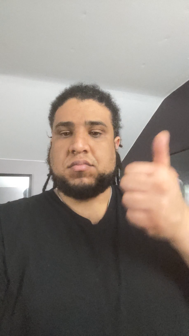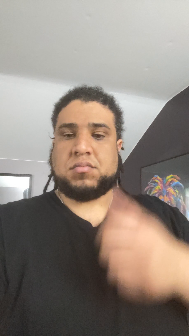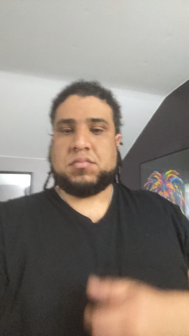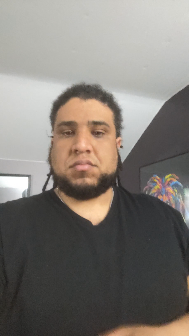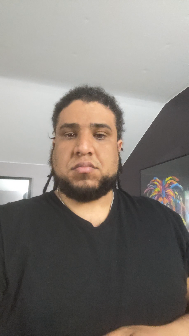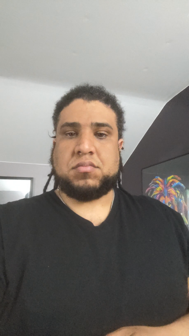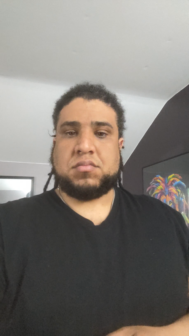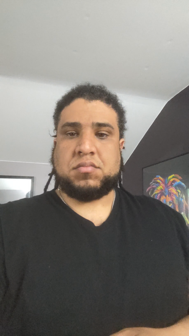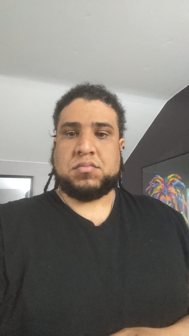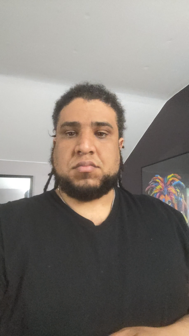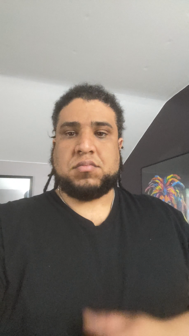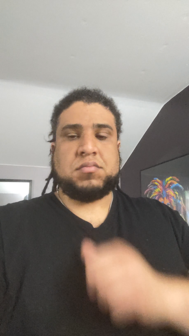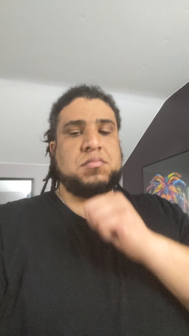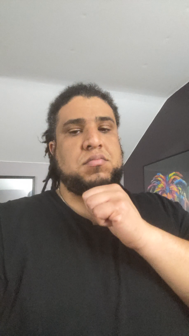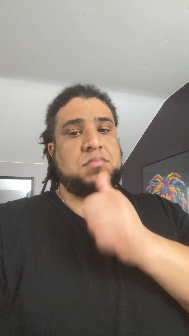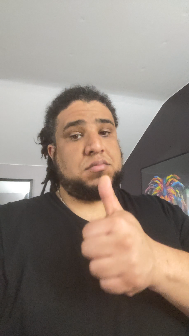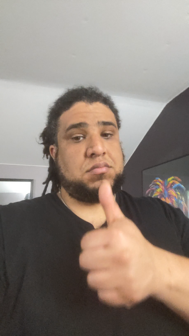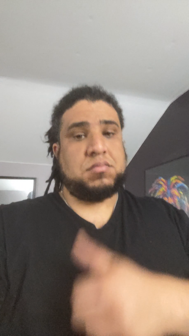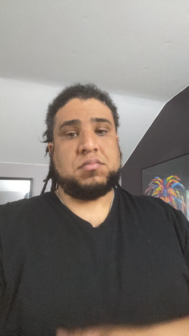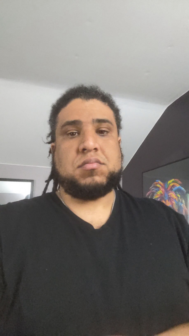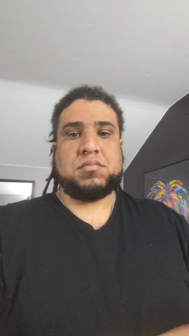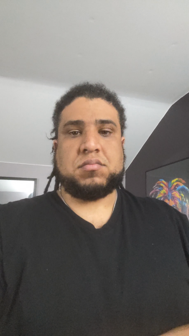don't